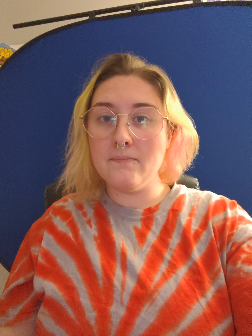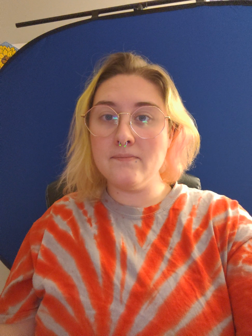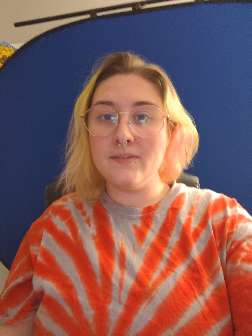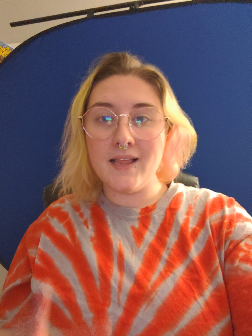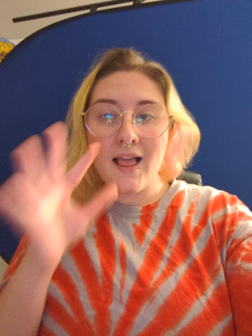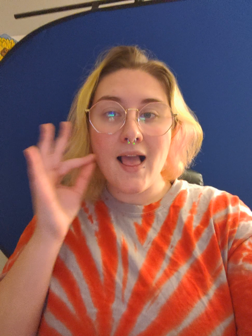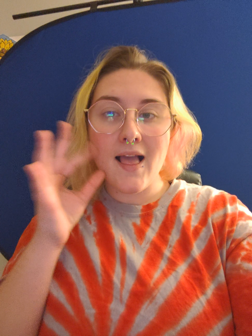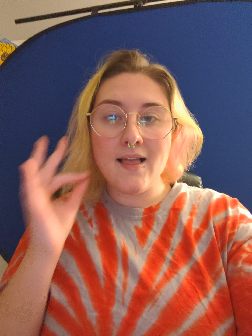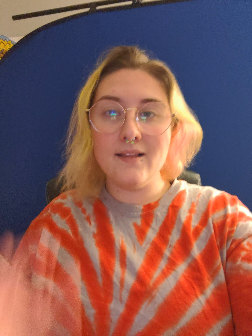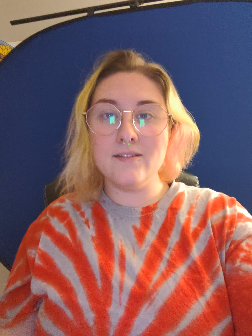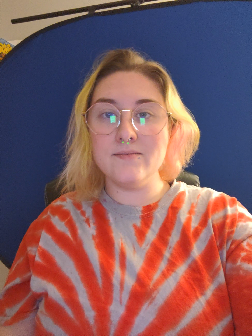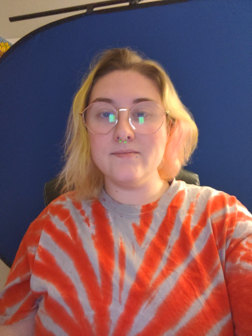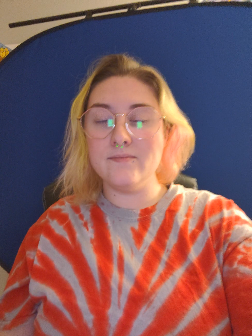cat